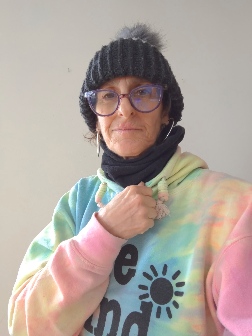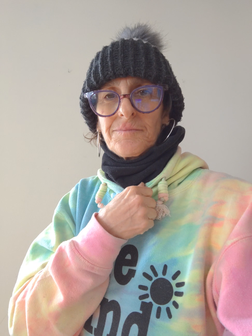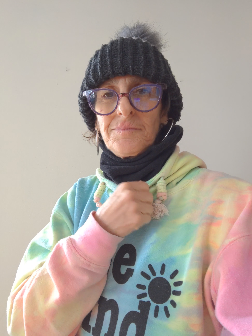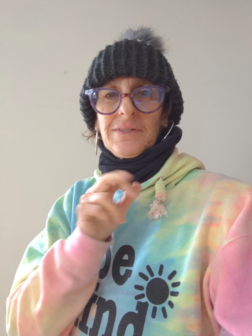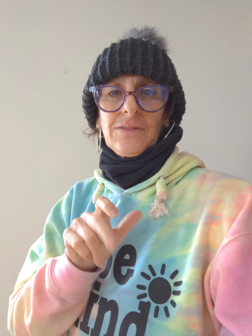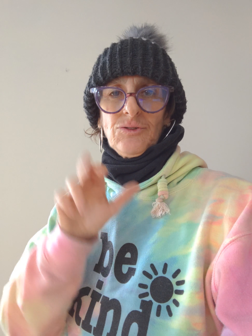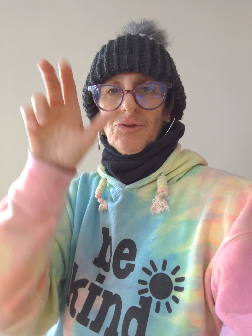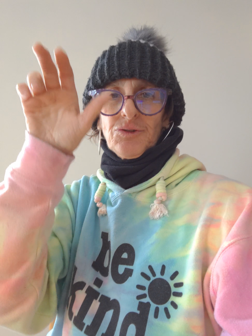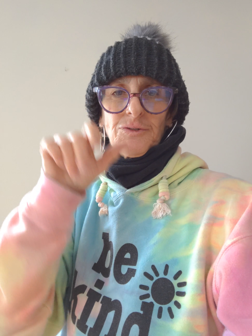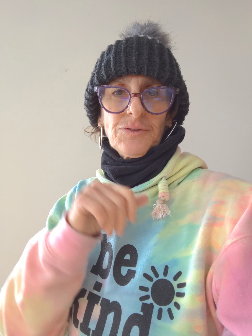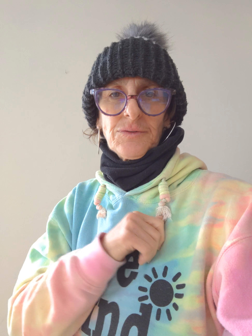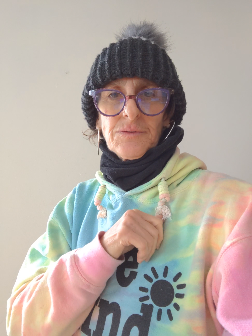stairs